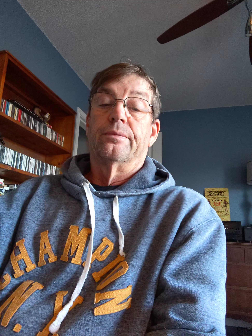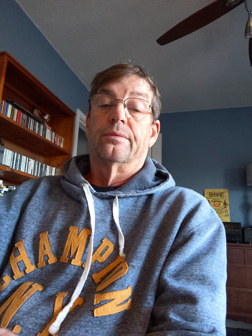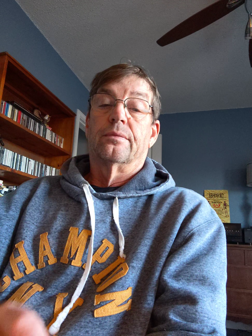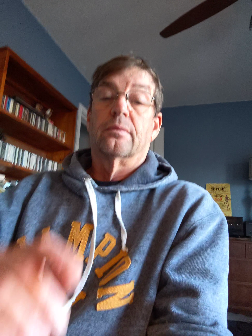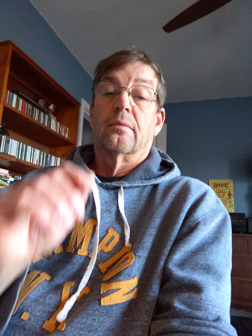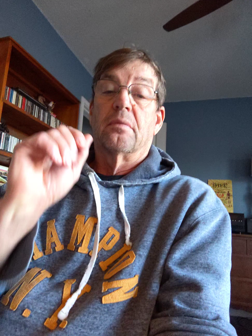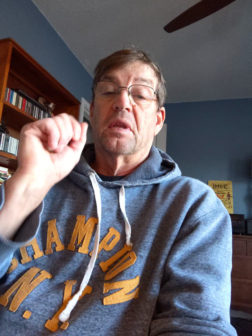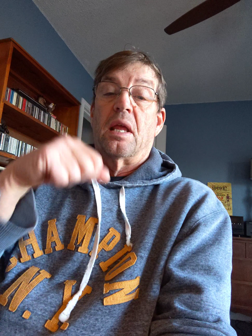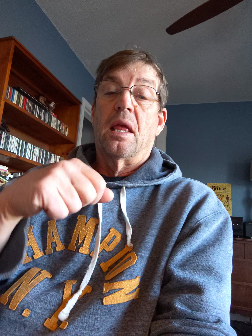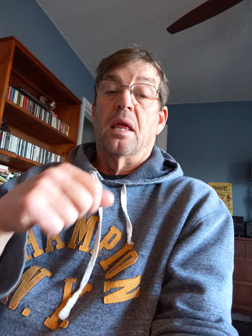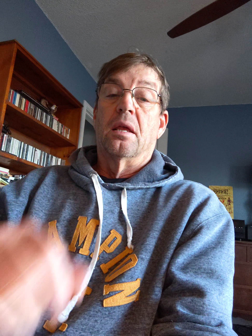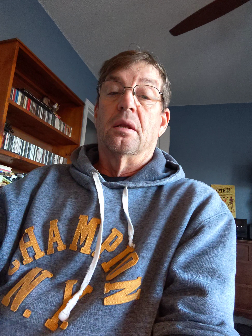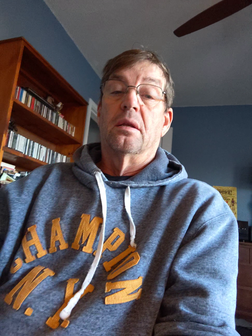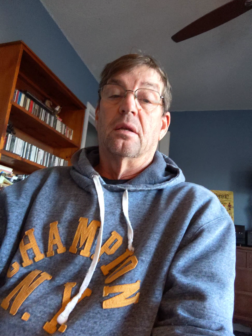can